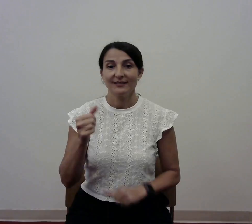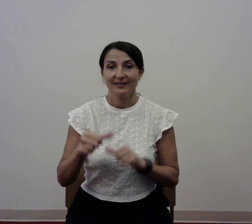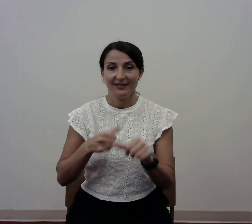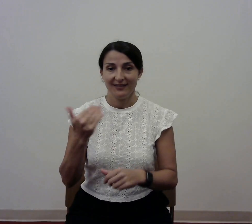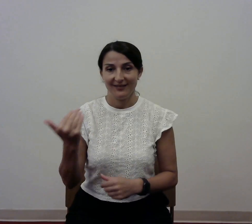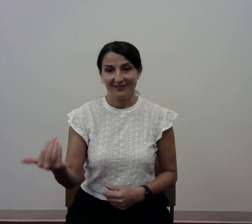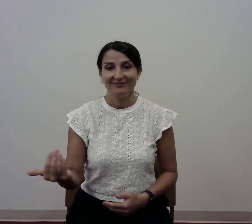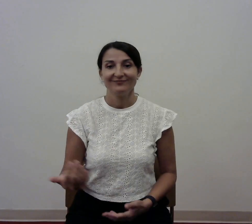il